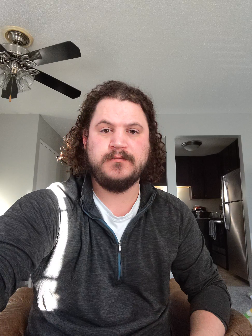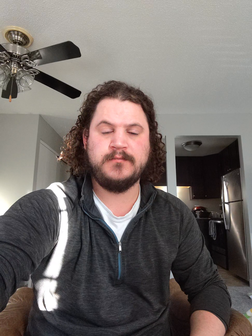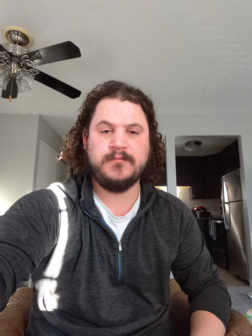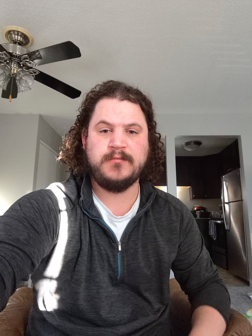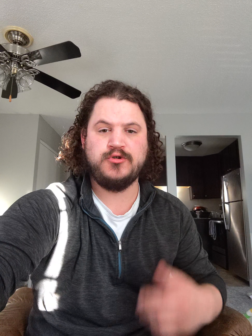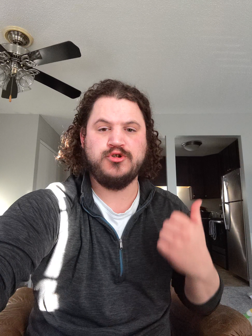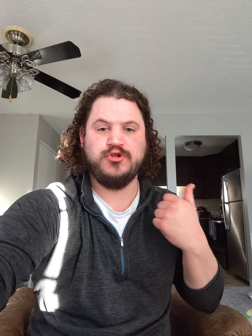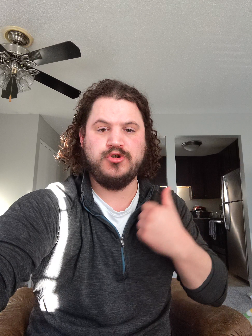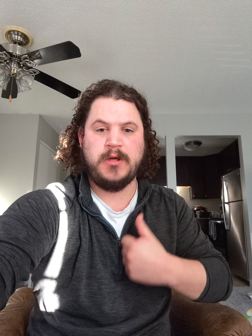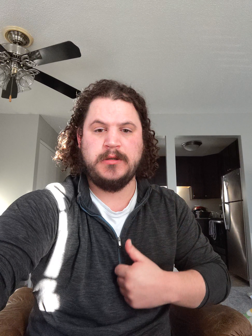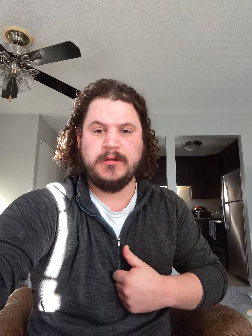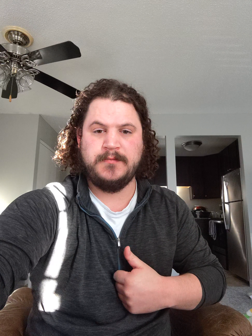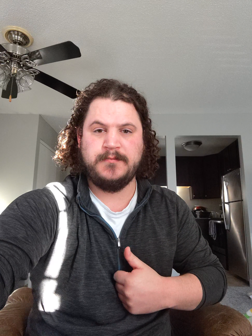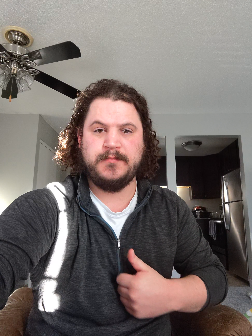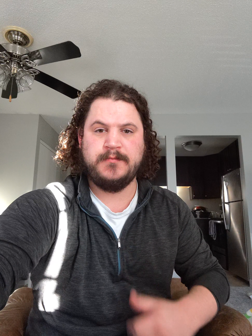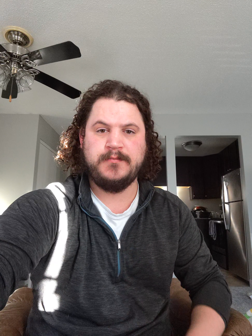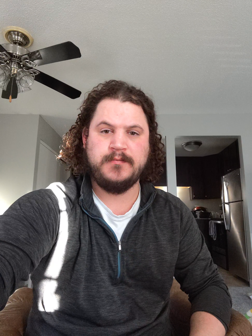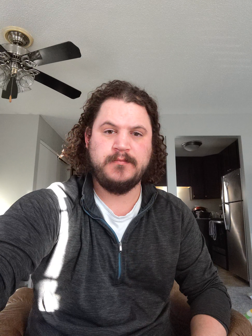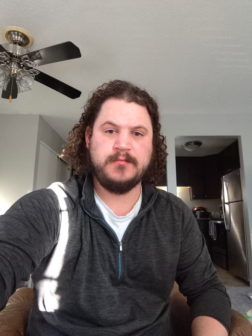jacket